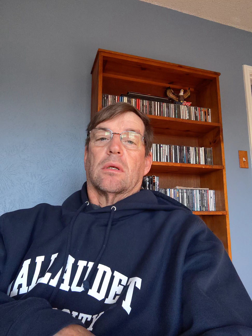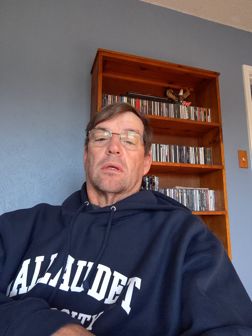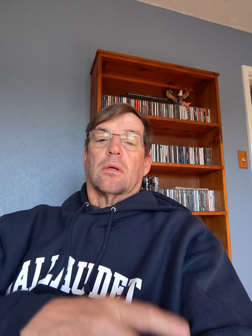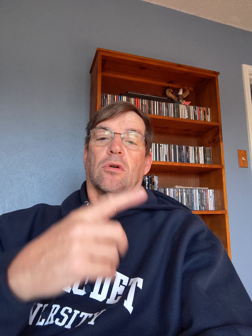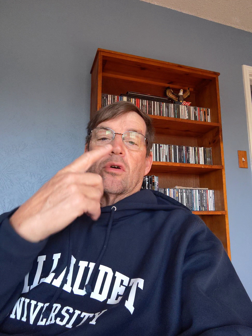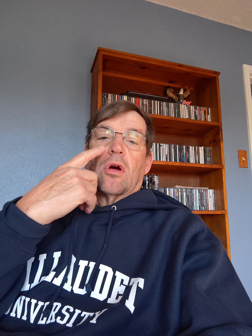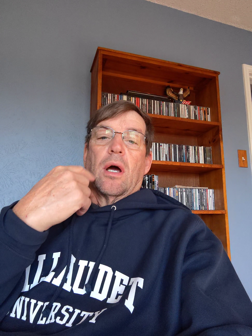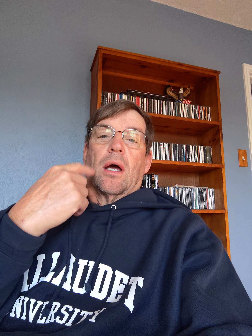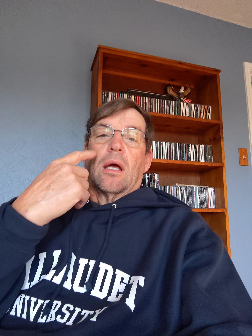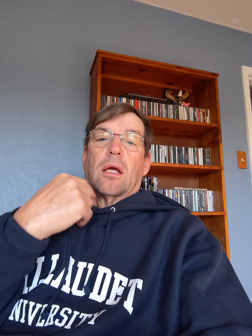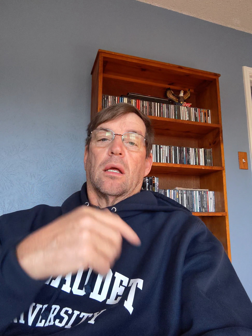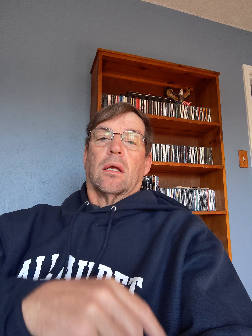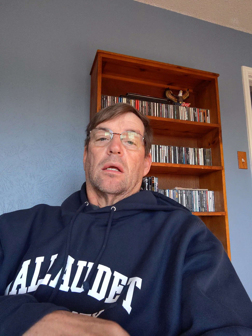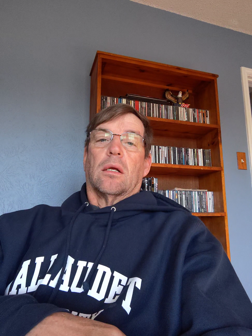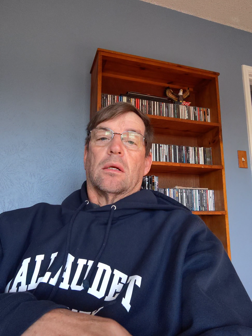cry